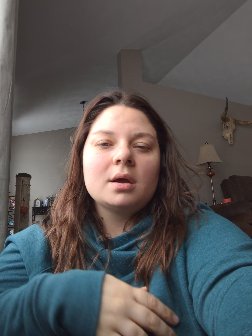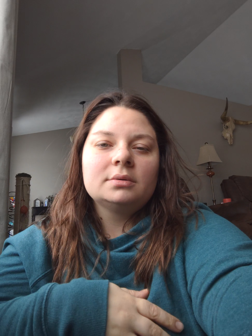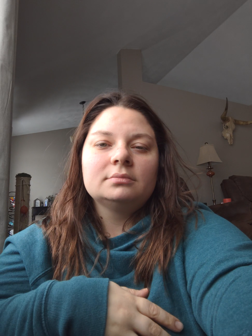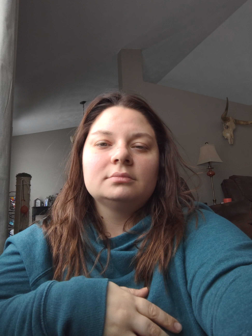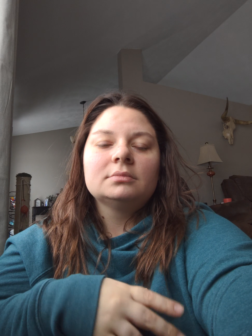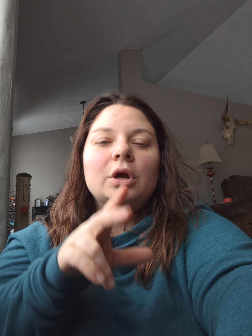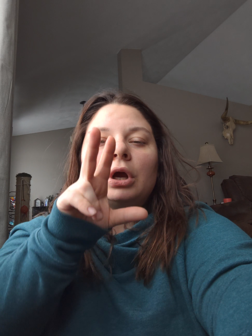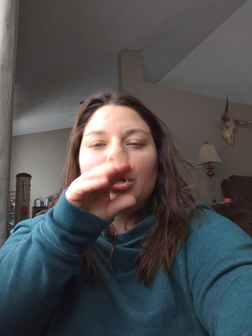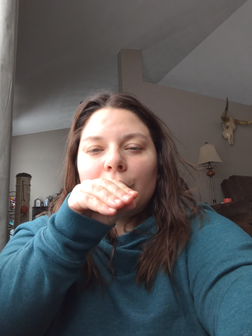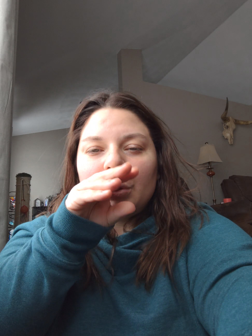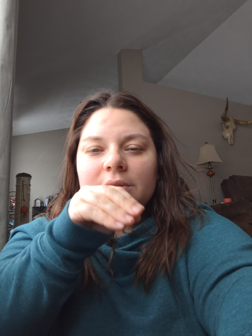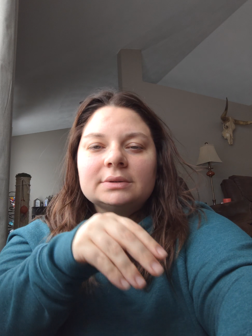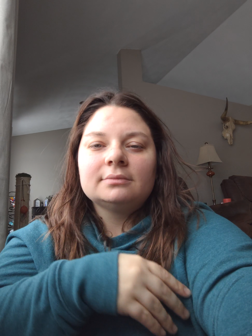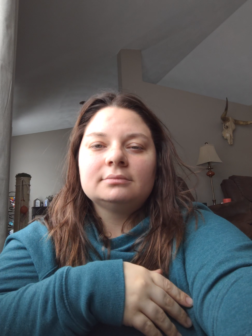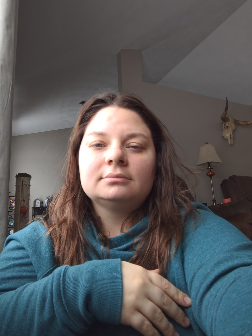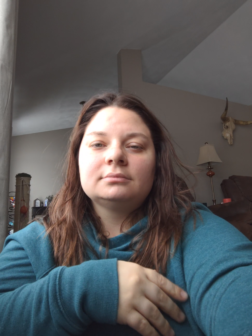goose